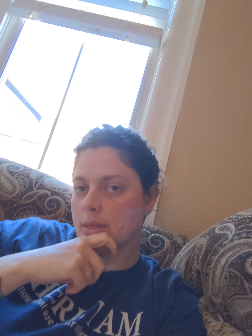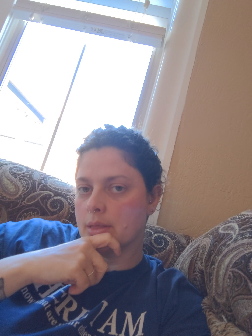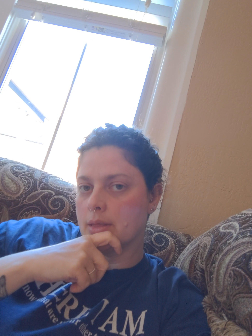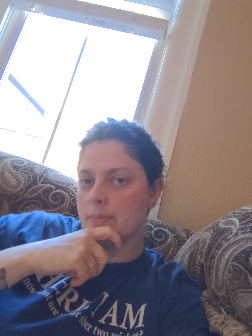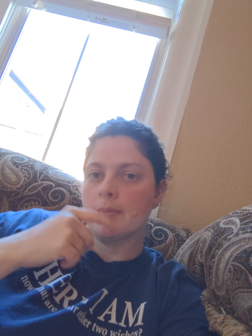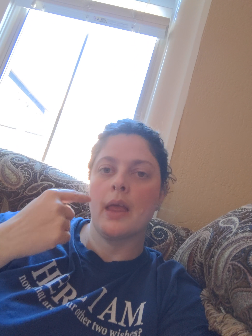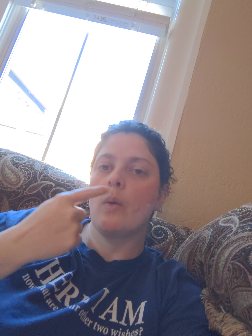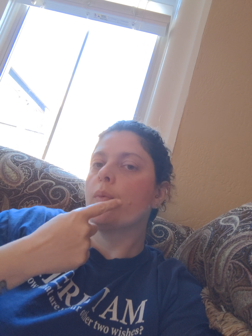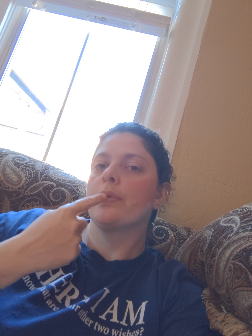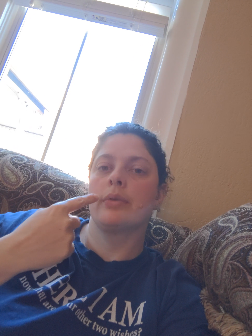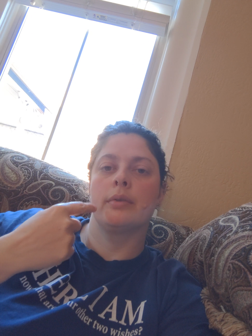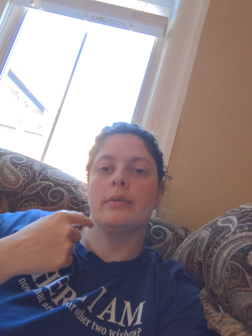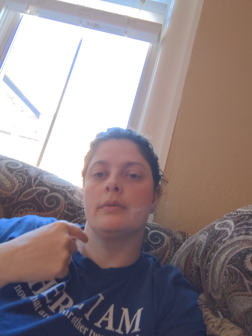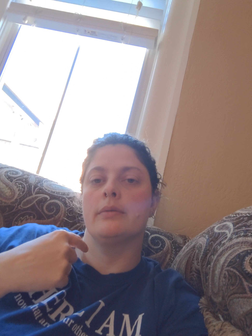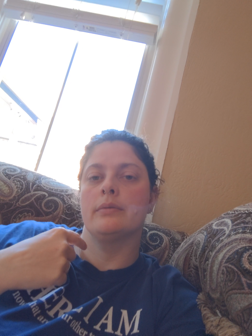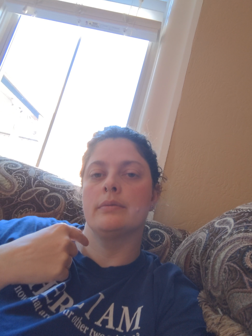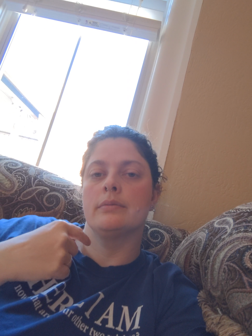mouth